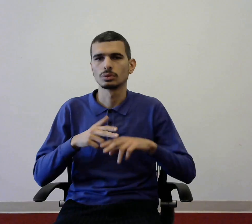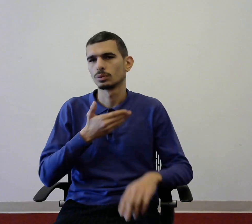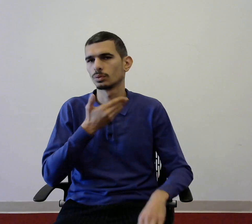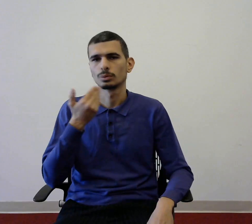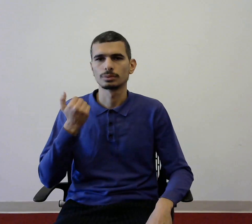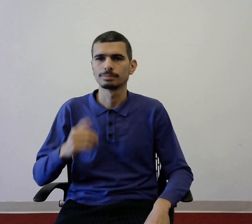yoxdur